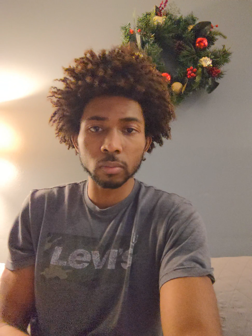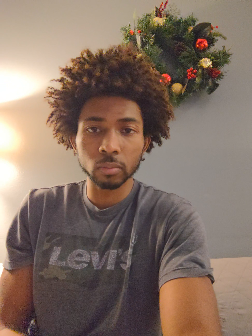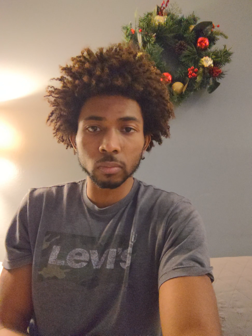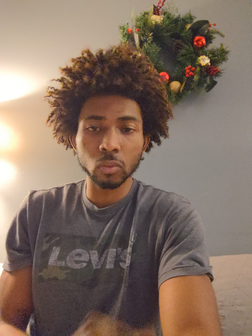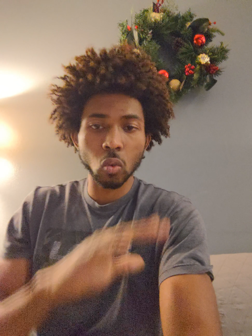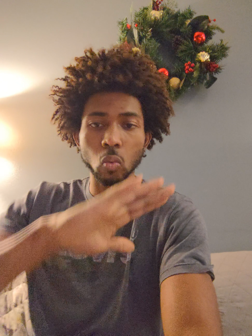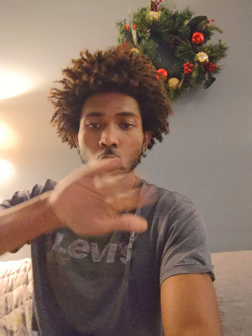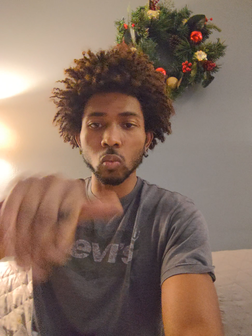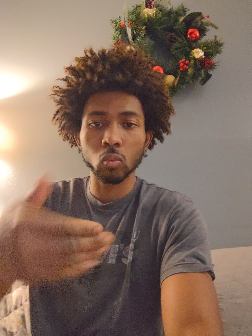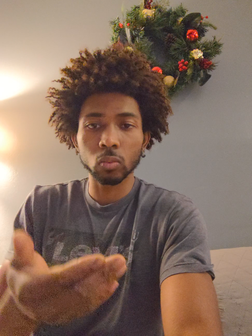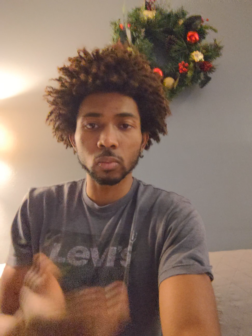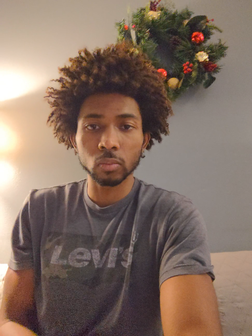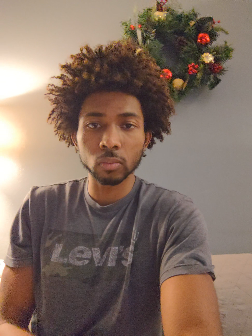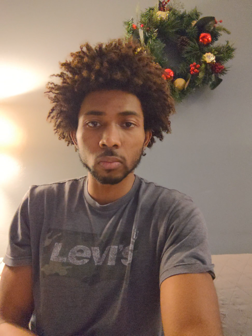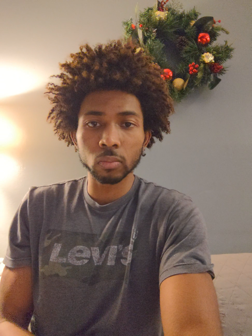all